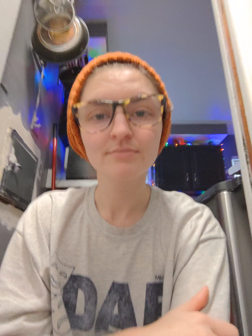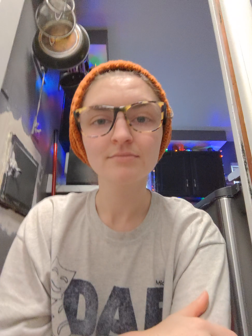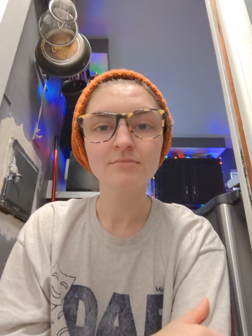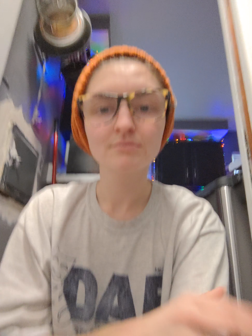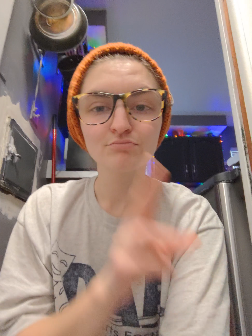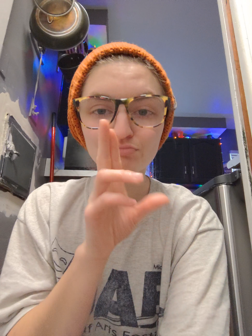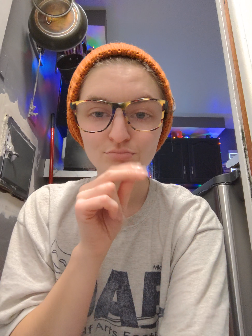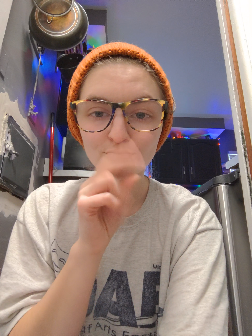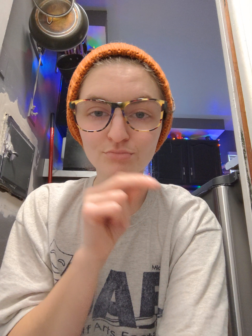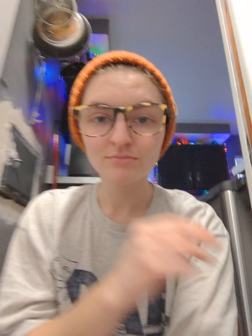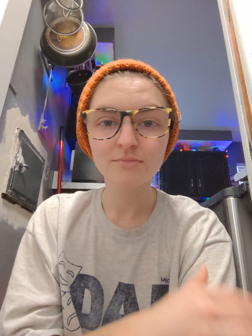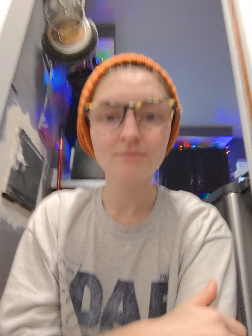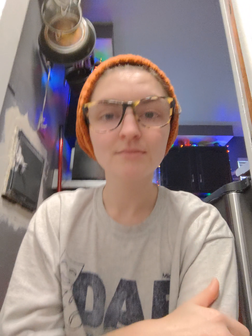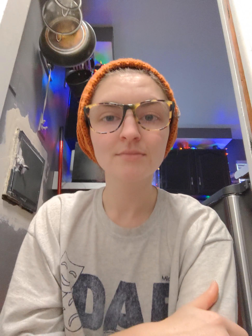goose